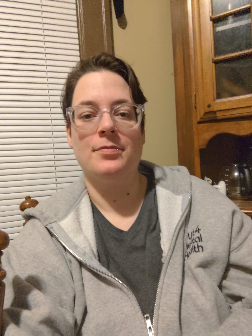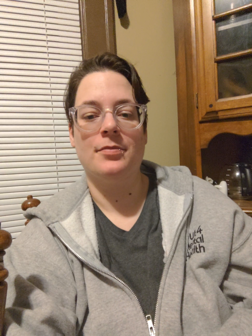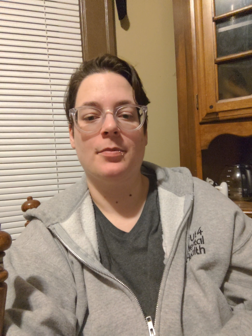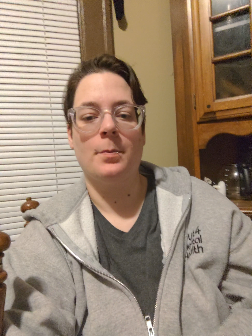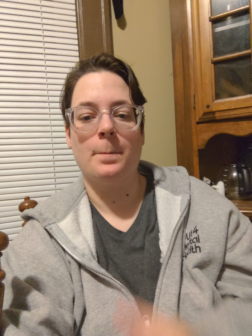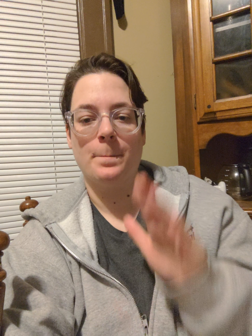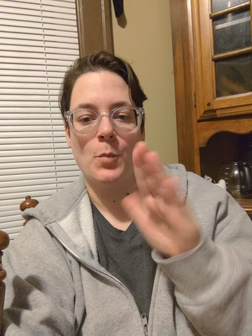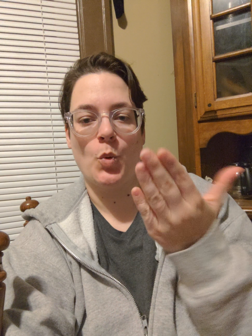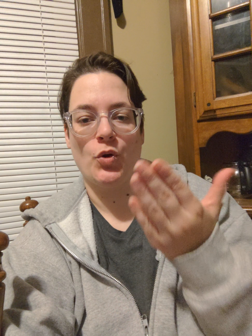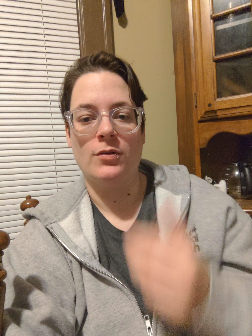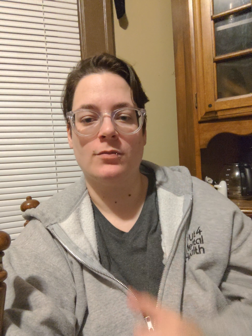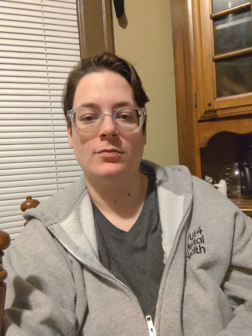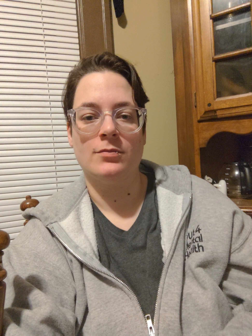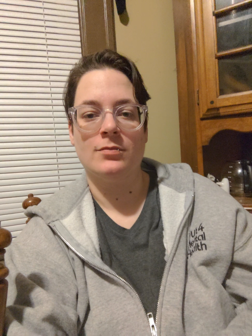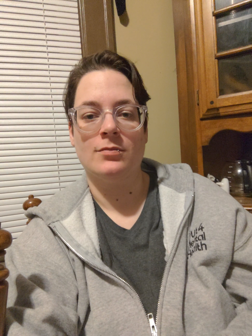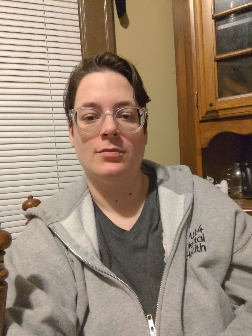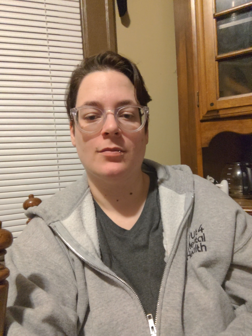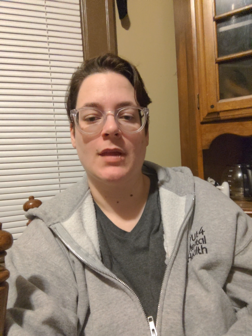book